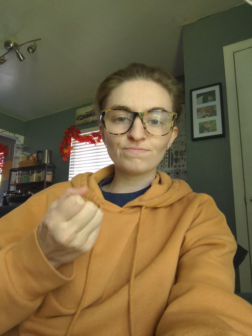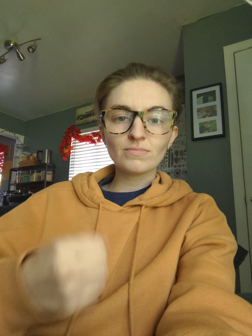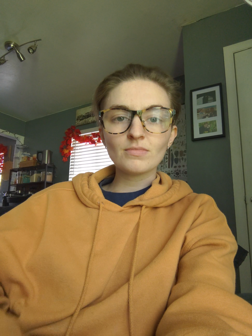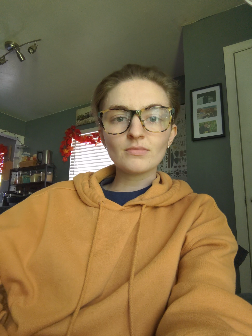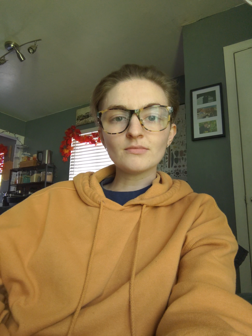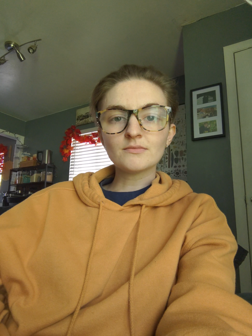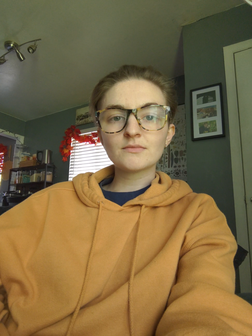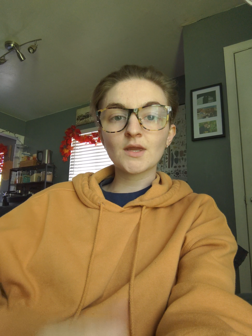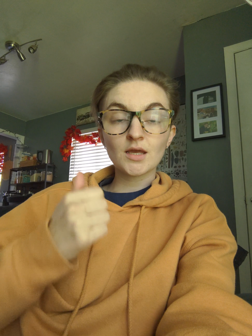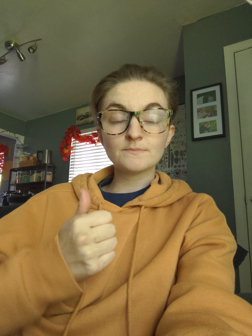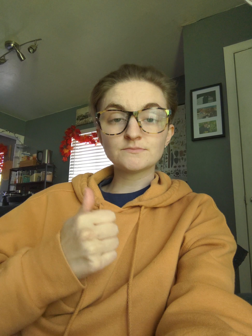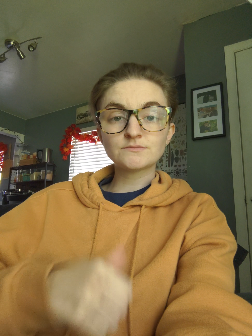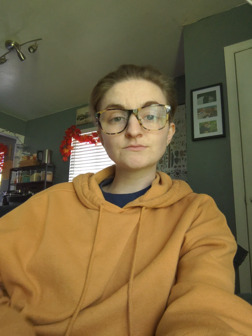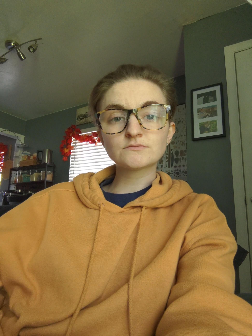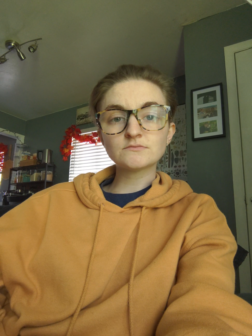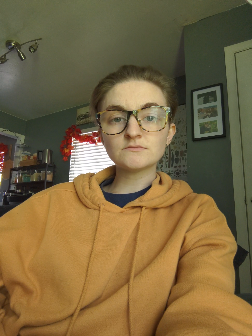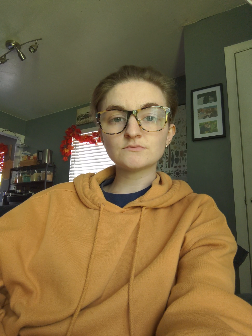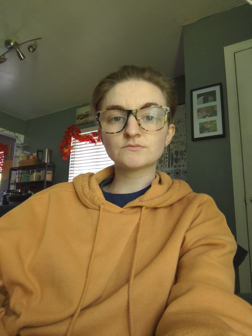help